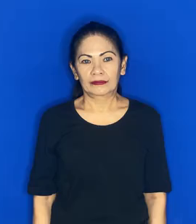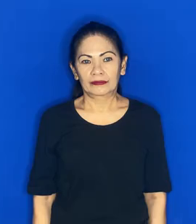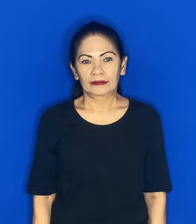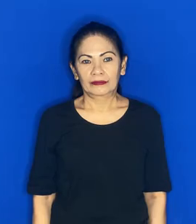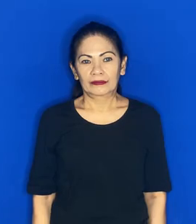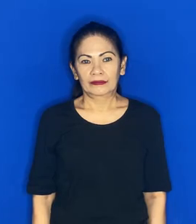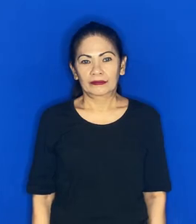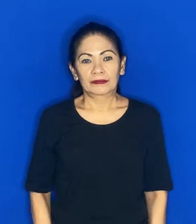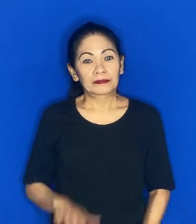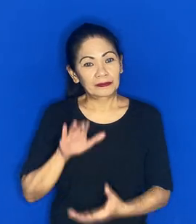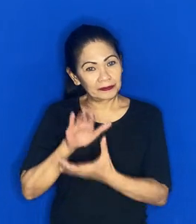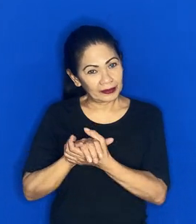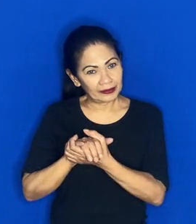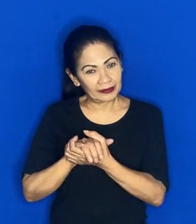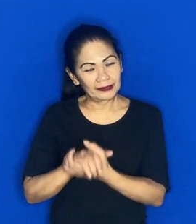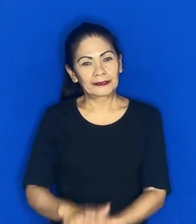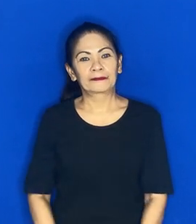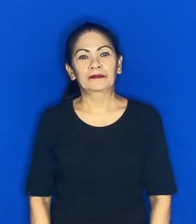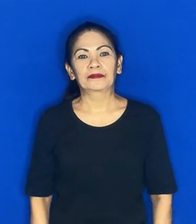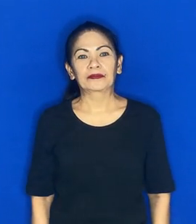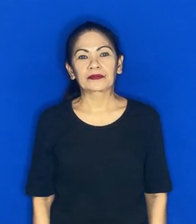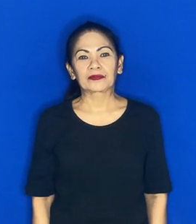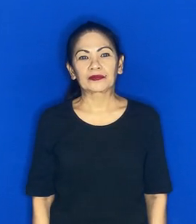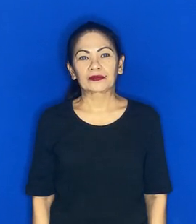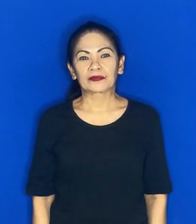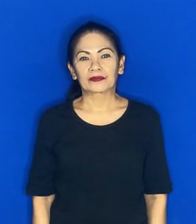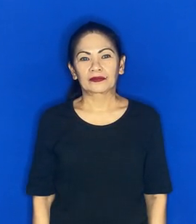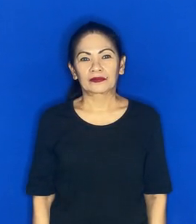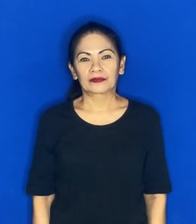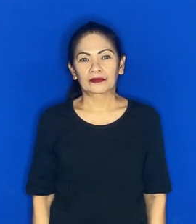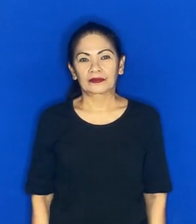married